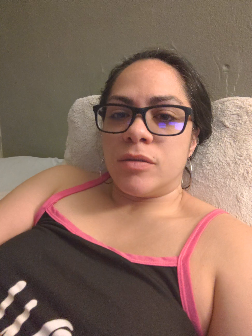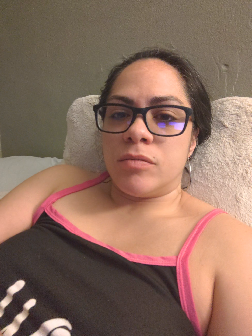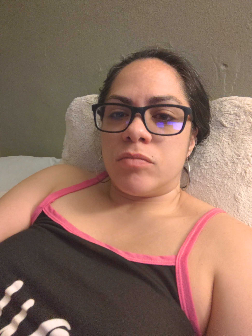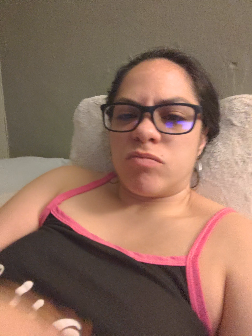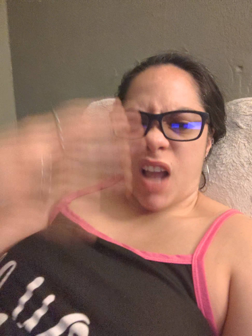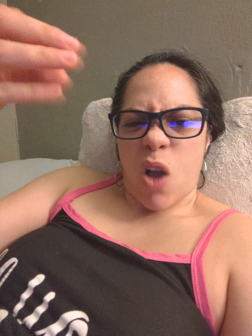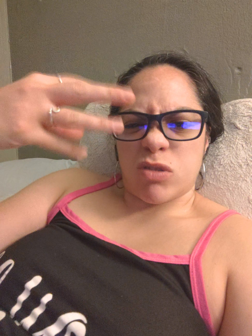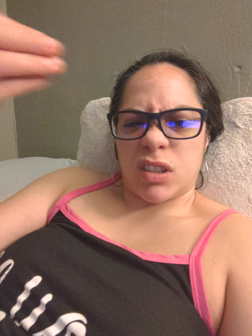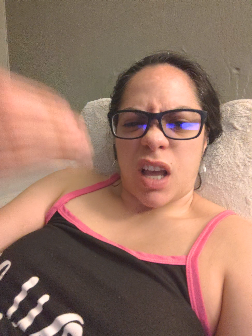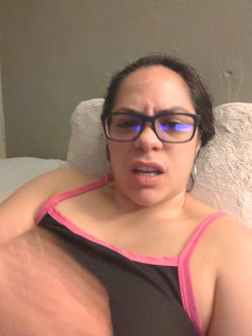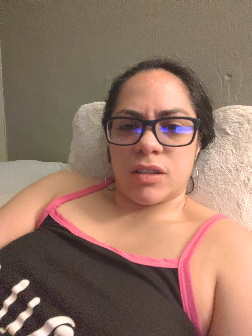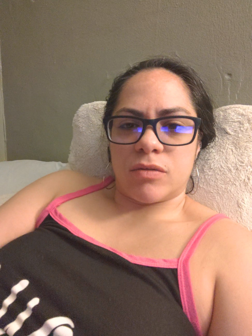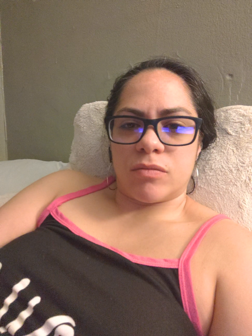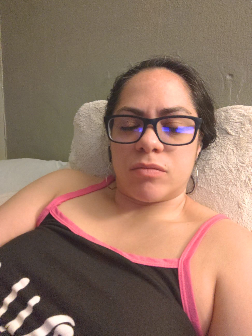outside